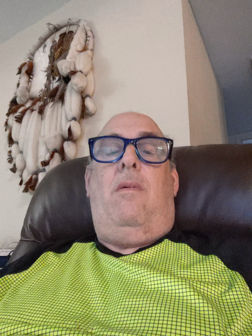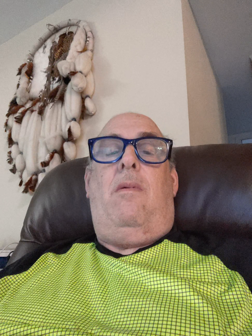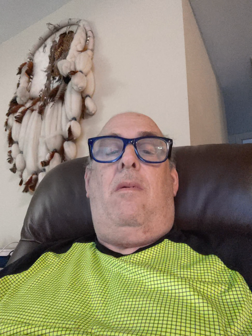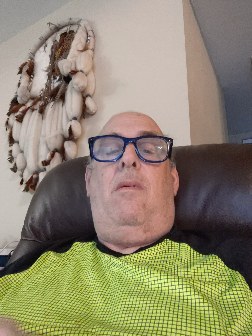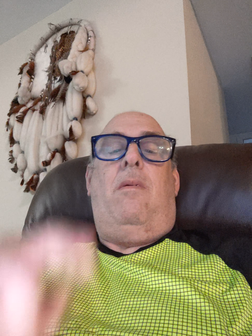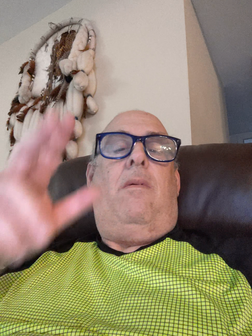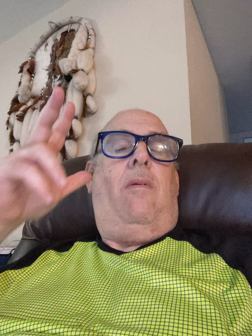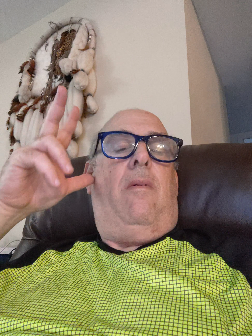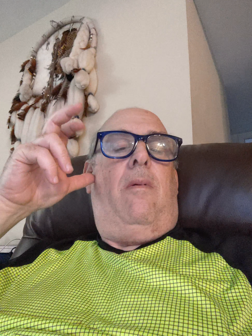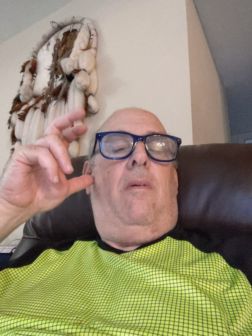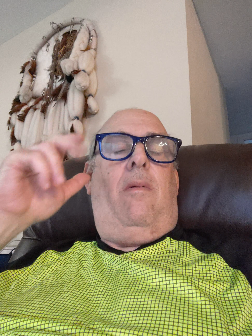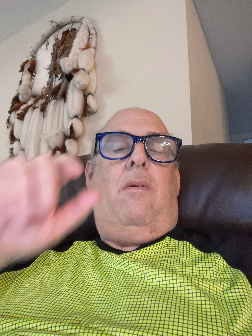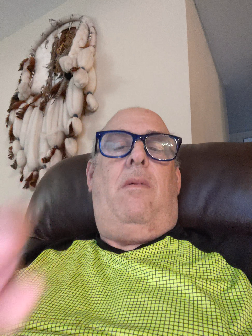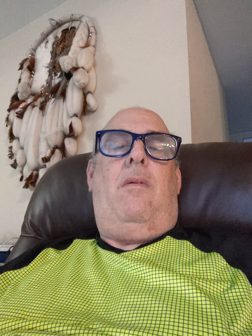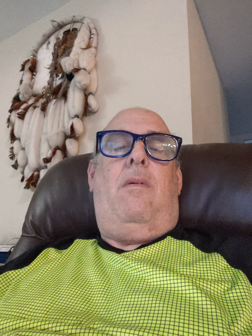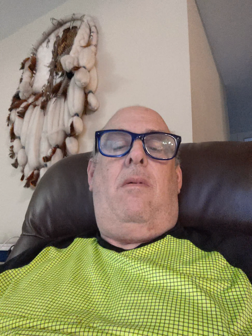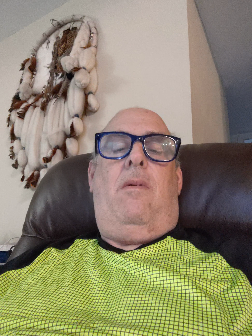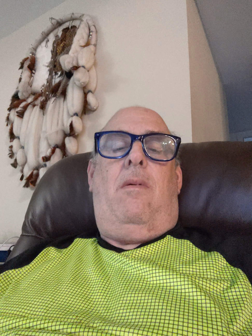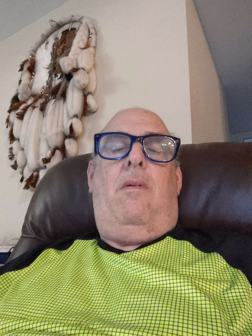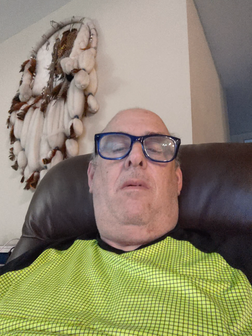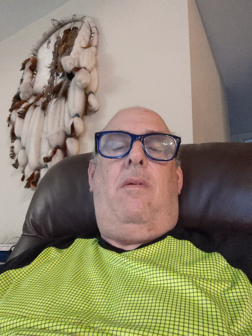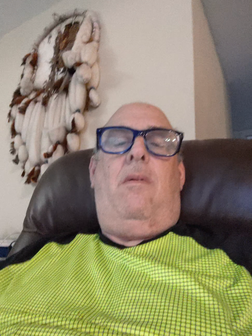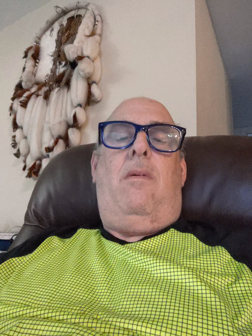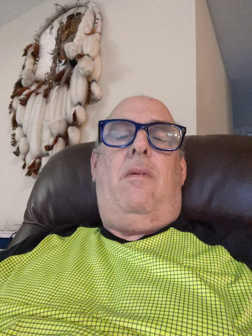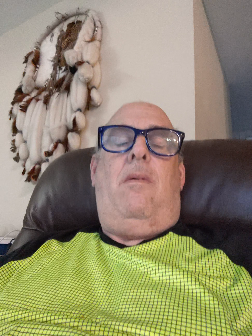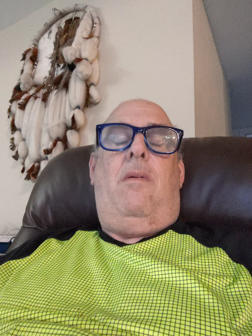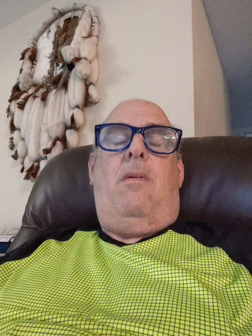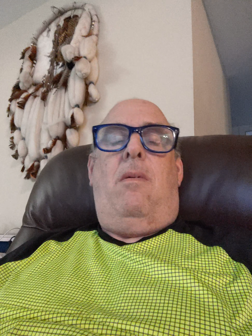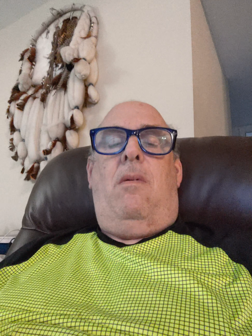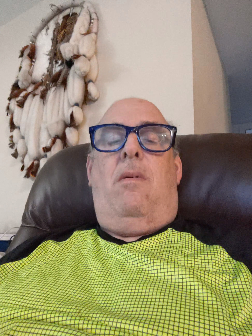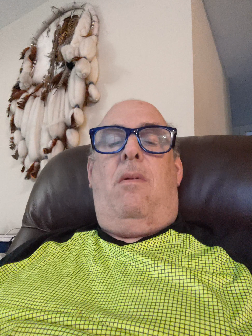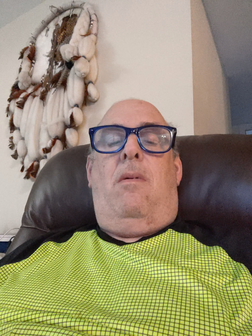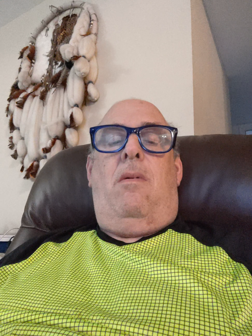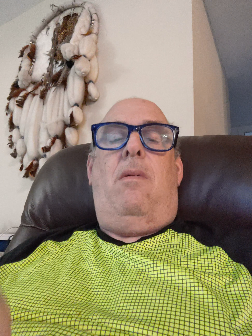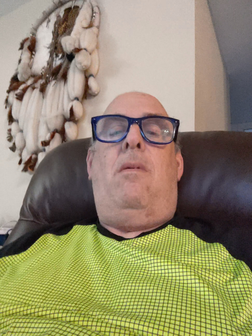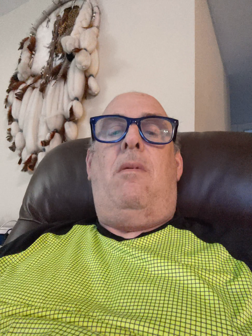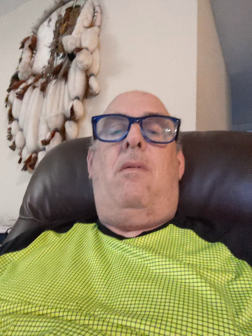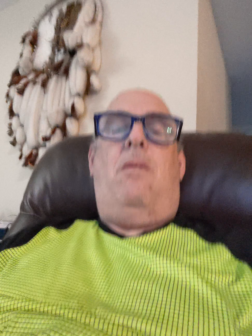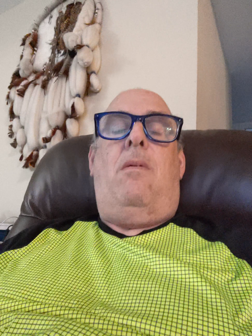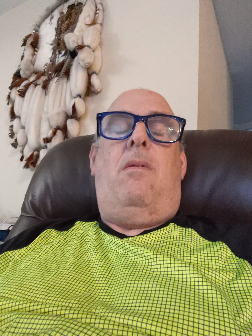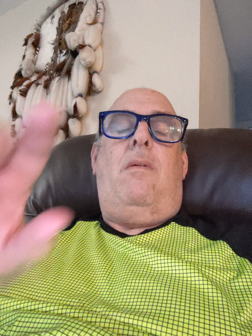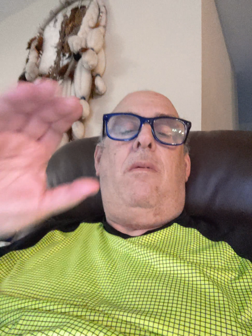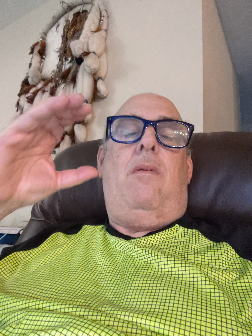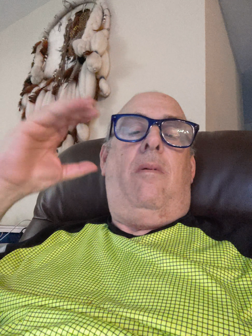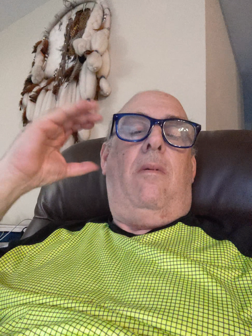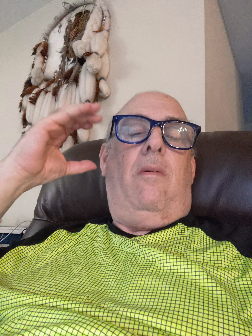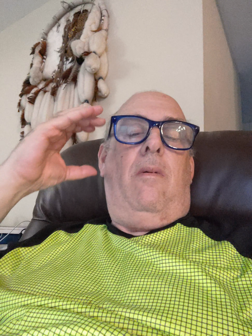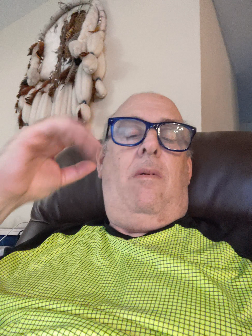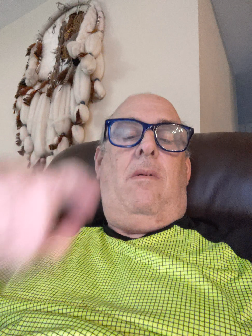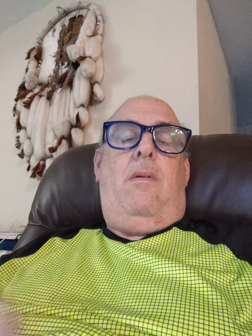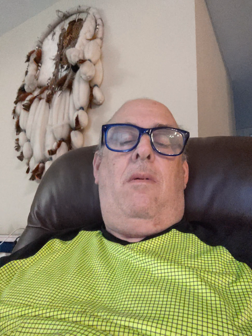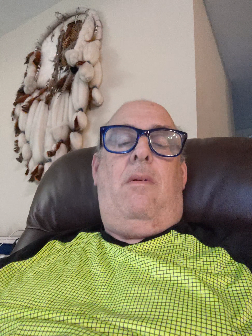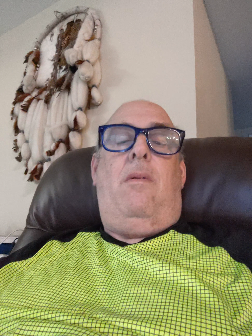radio